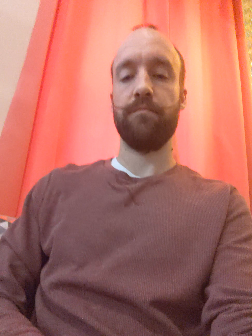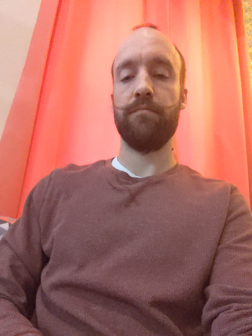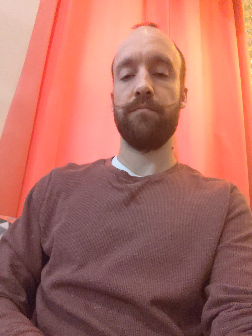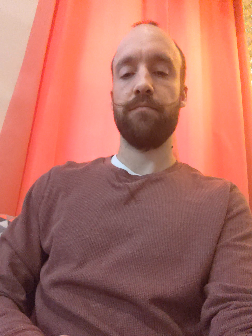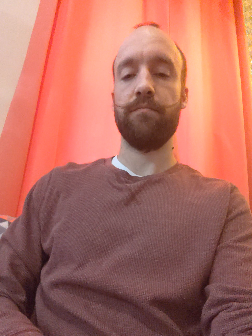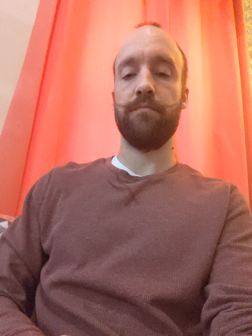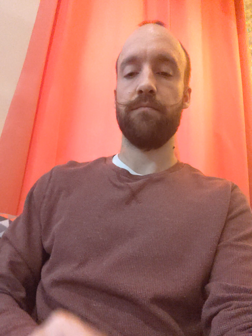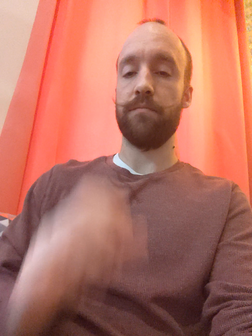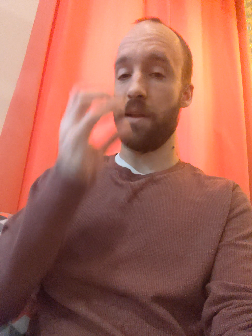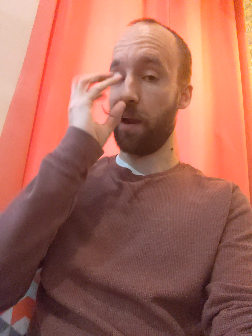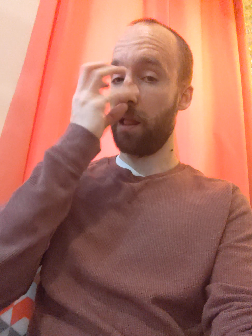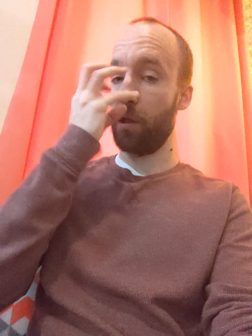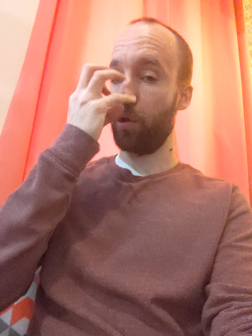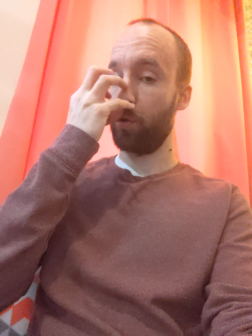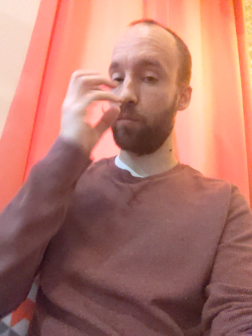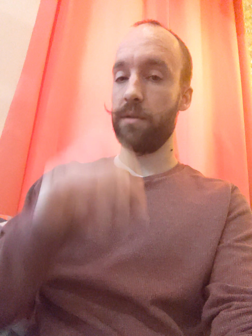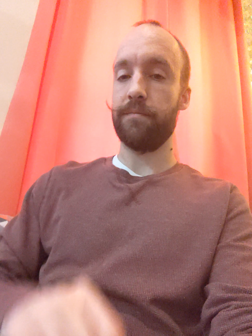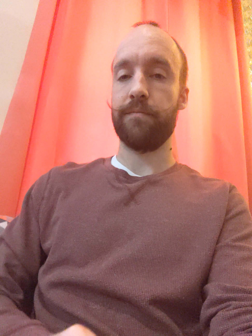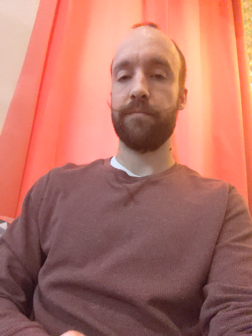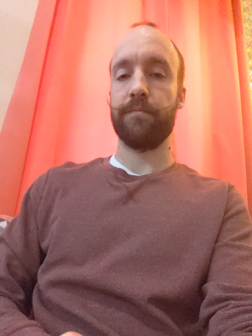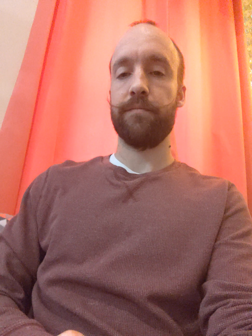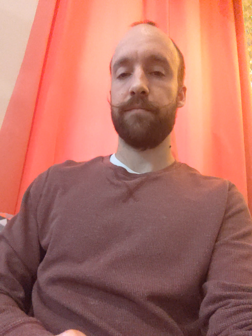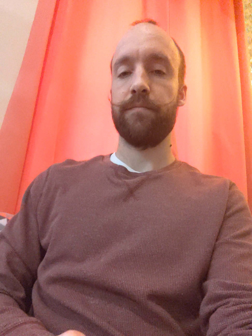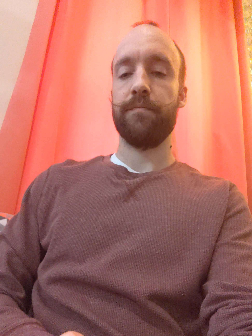clown